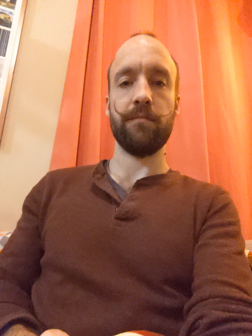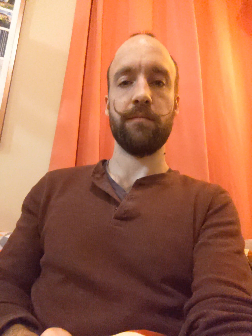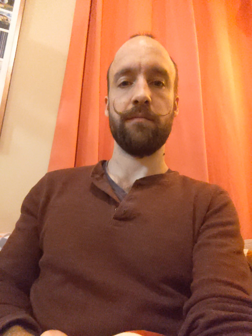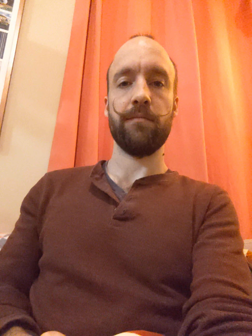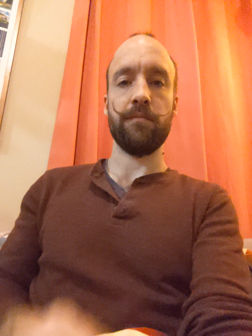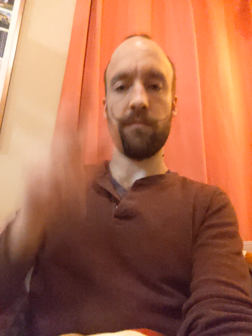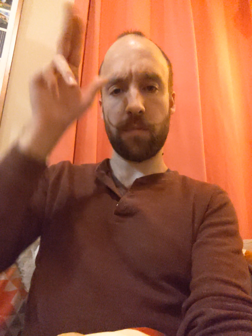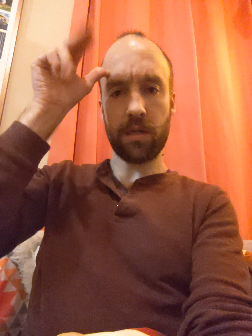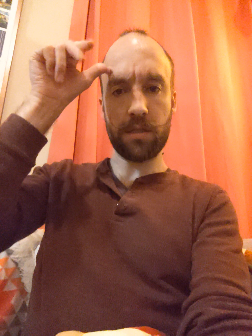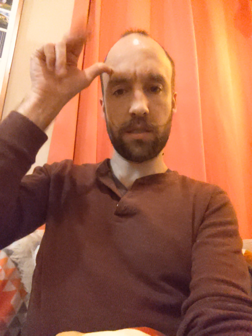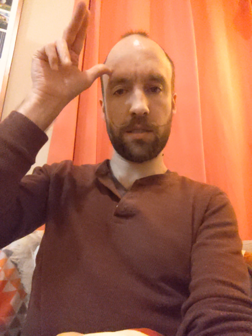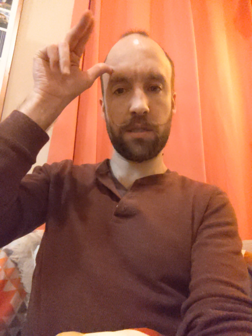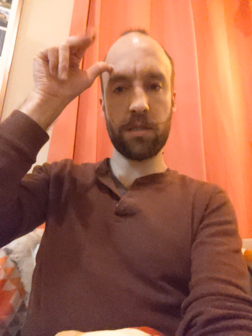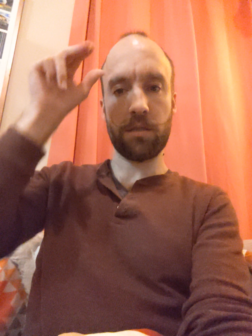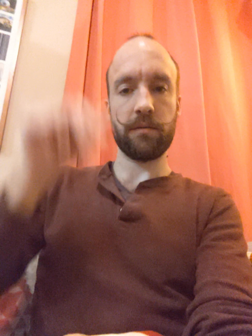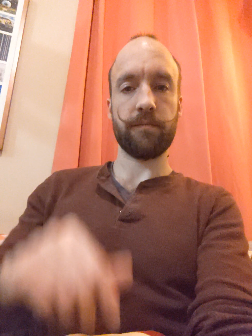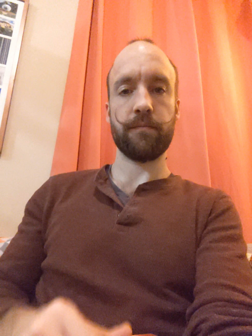horse